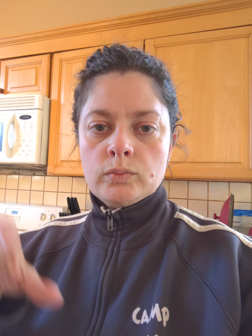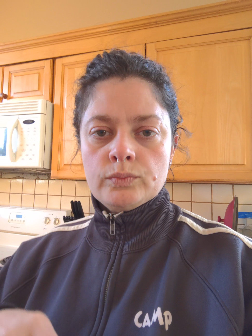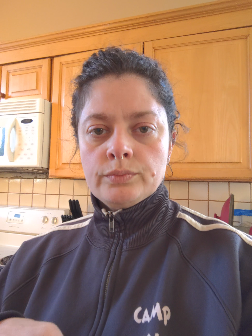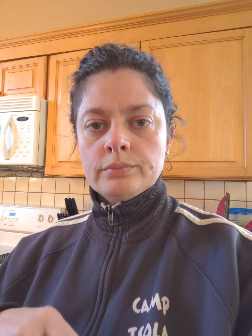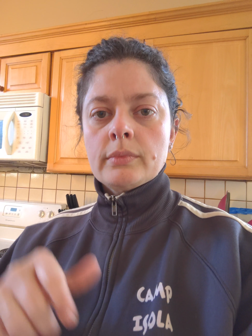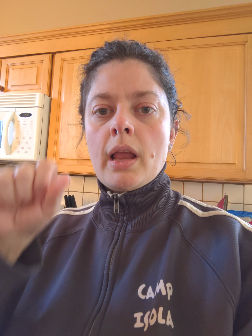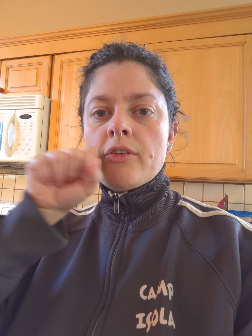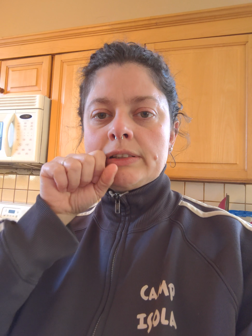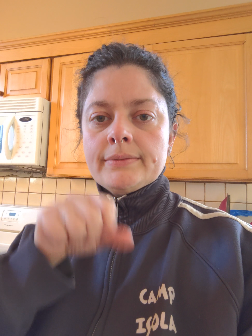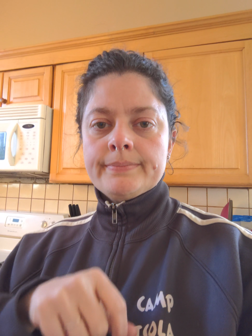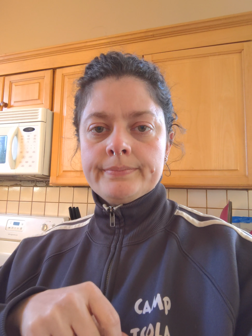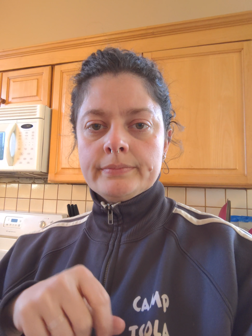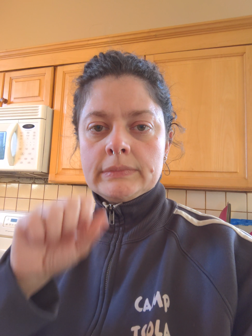carrot